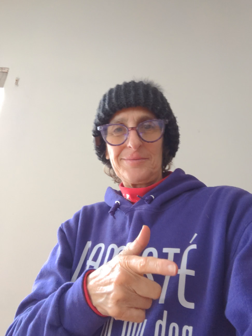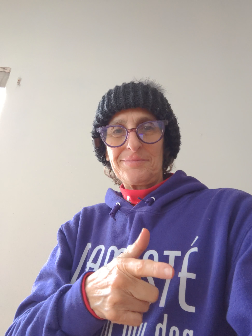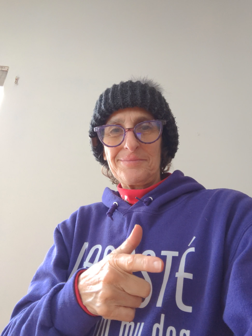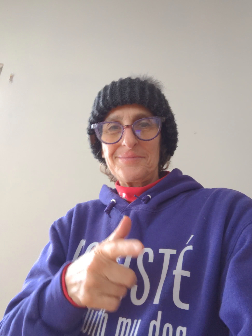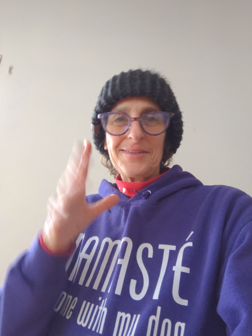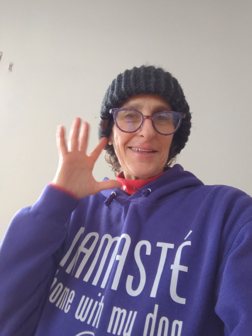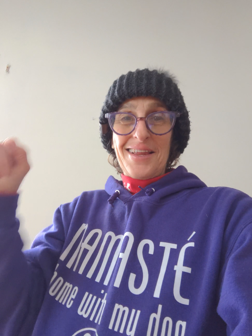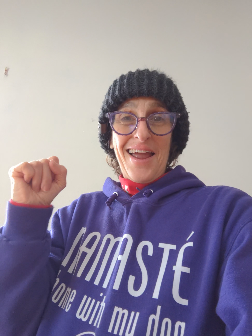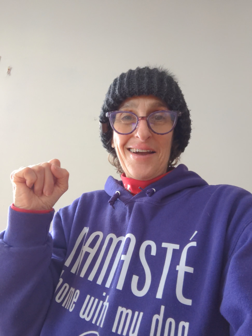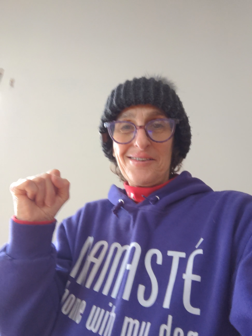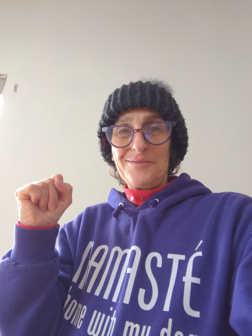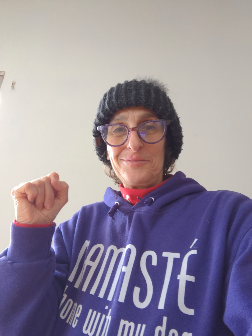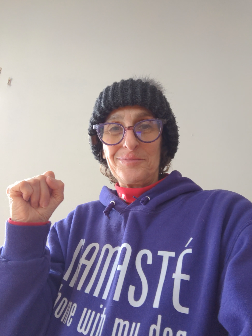loud